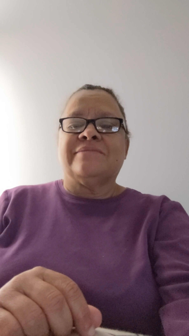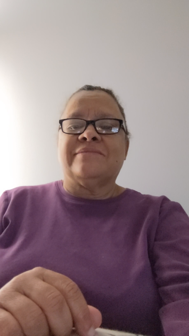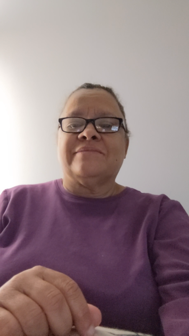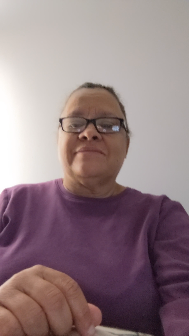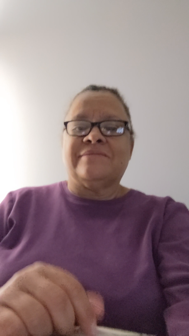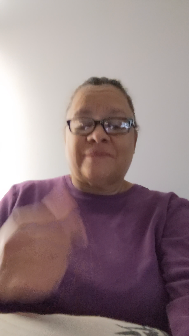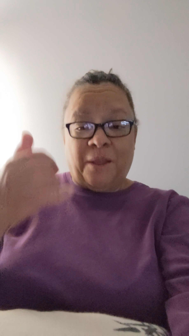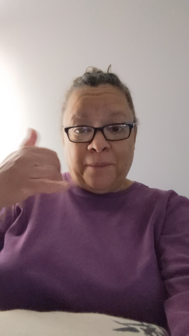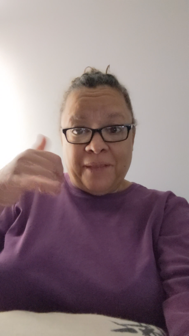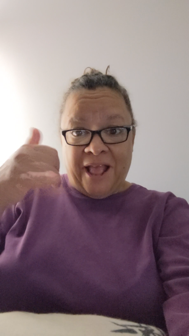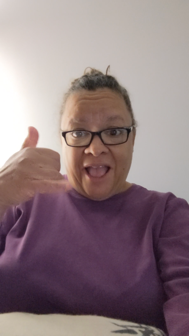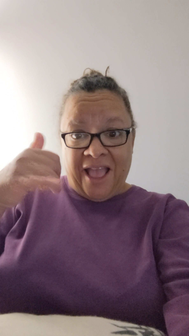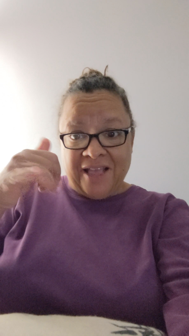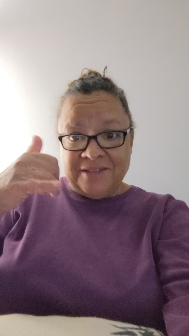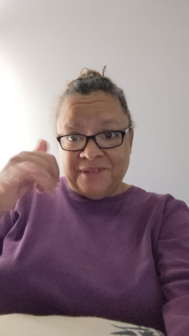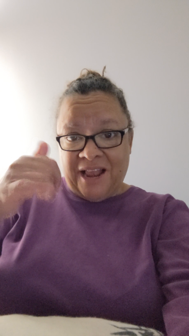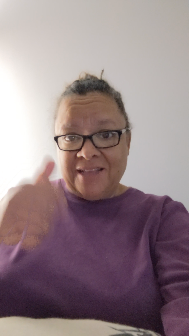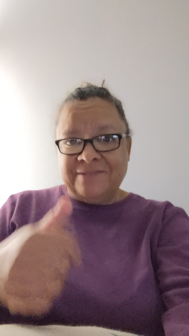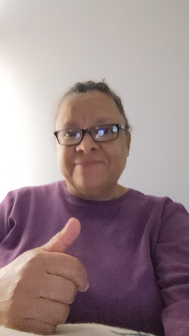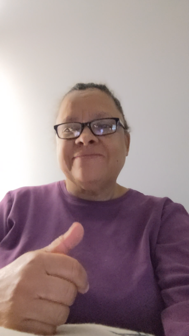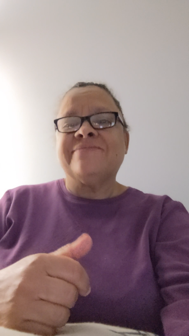play